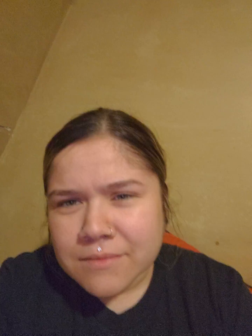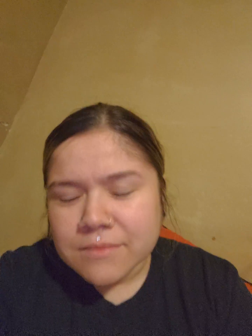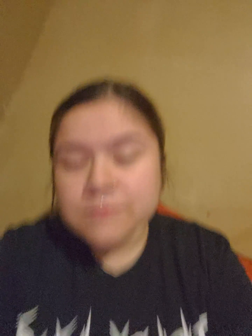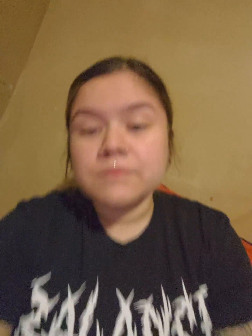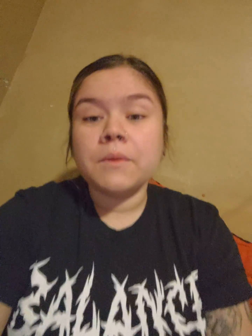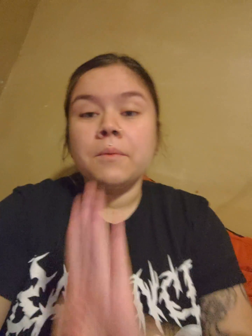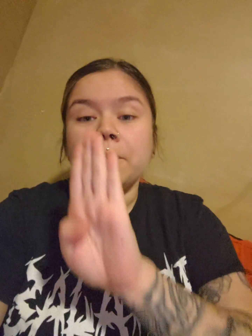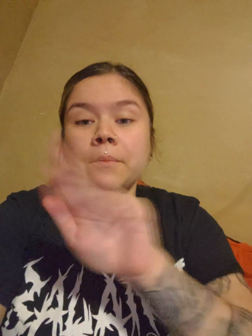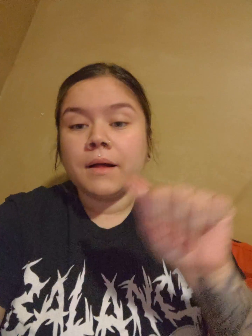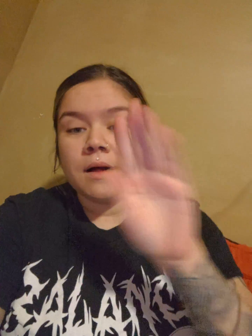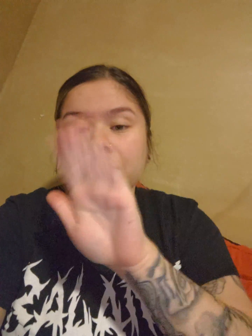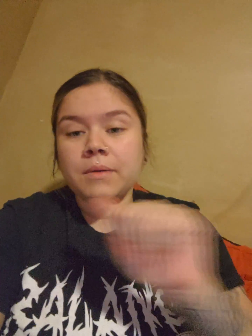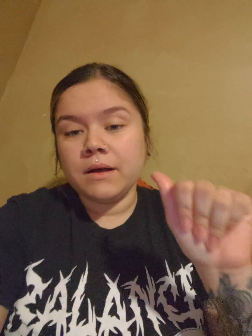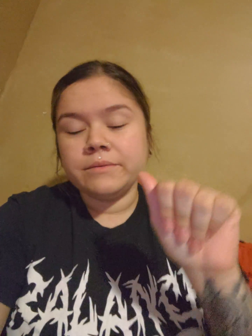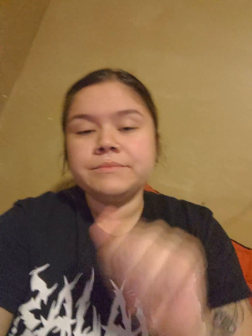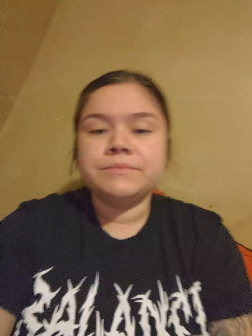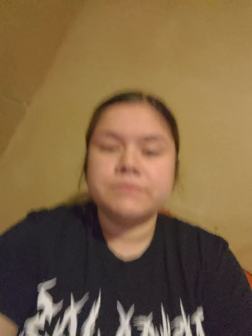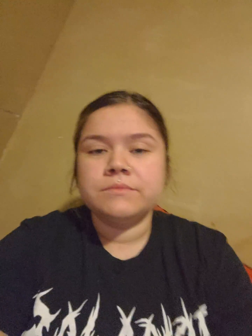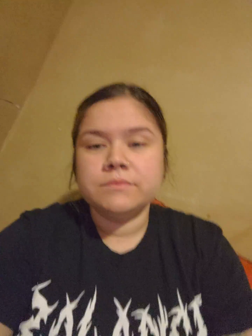baa baa